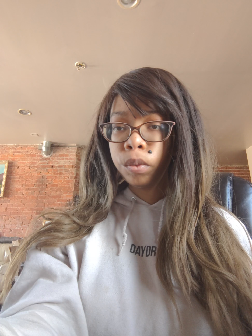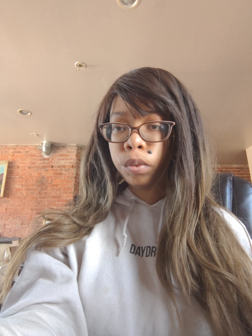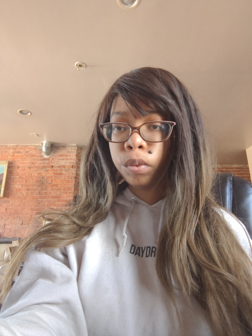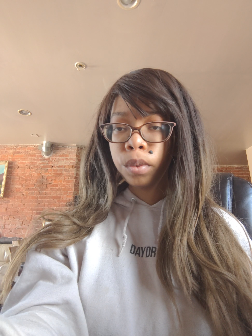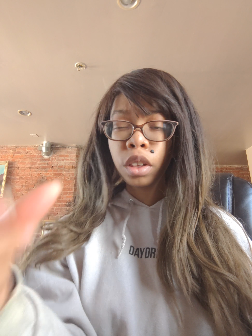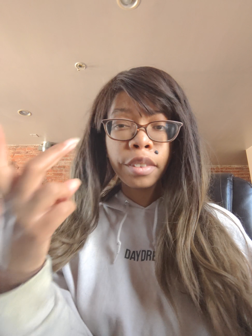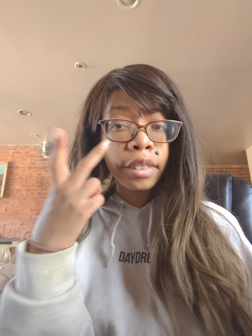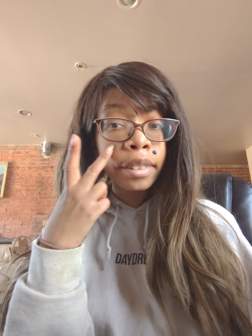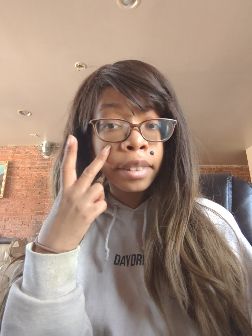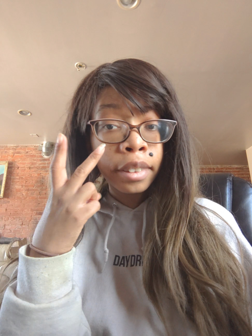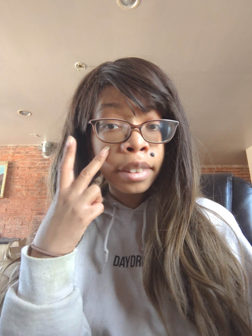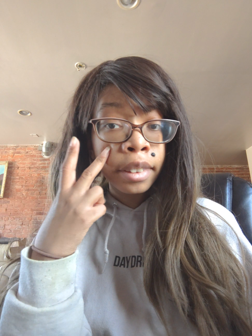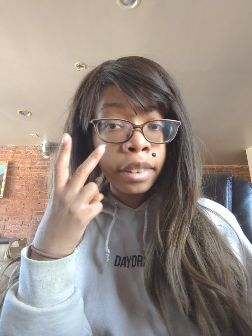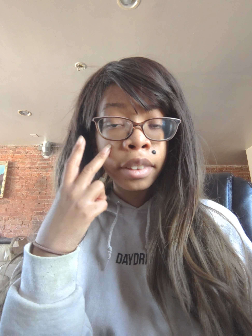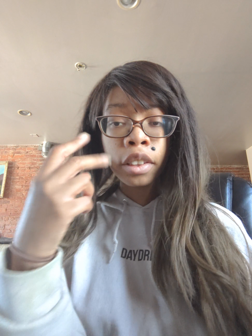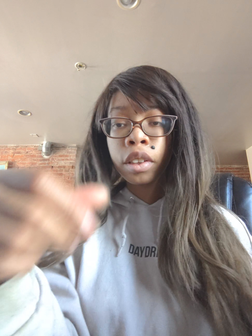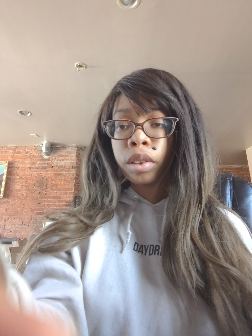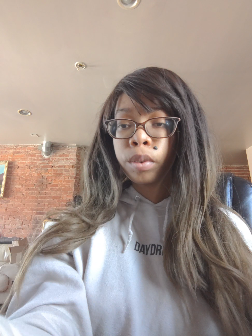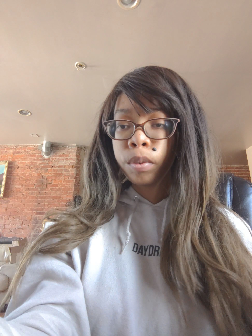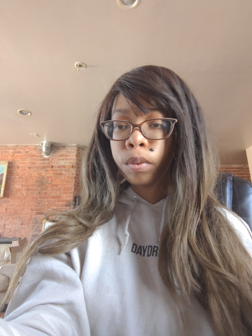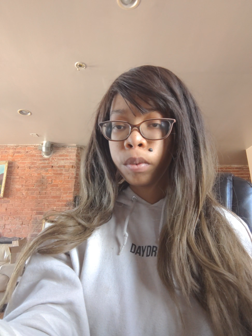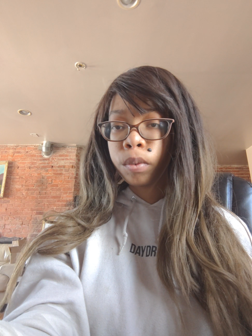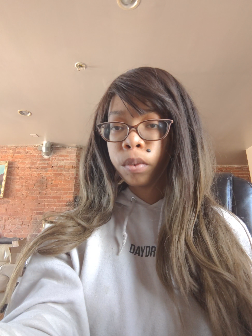see